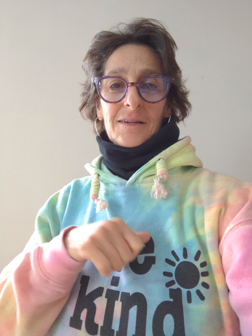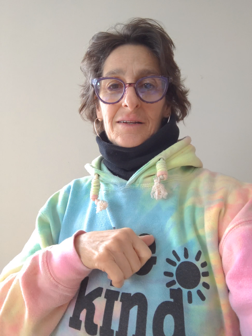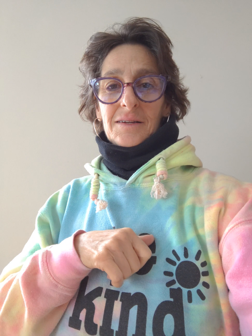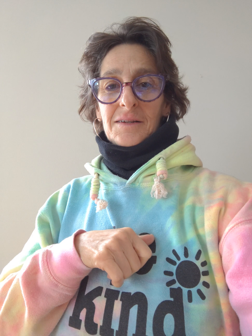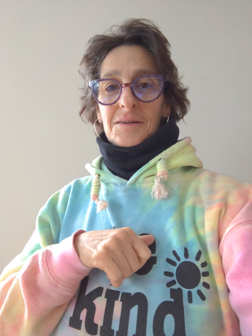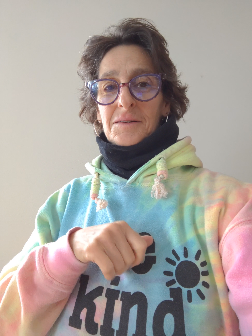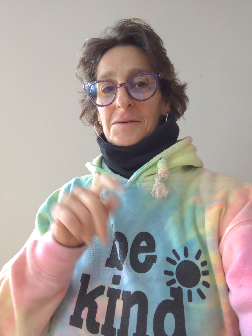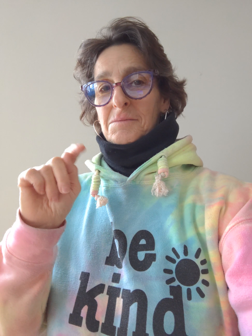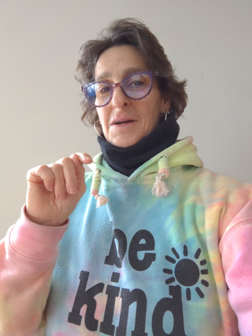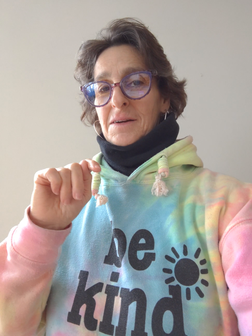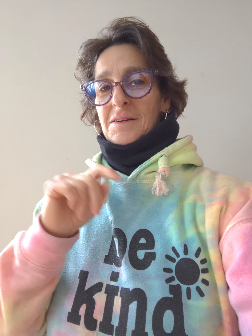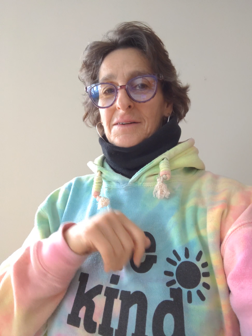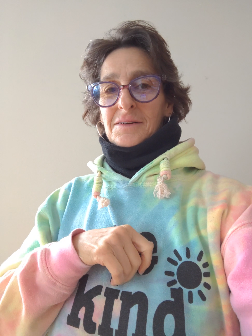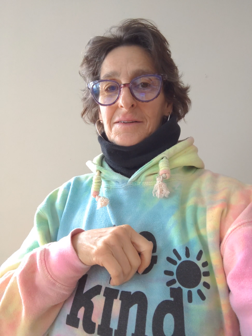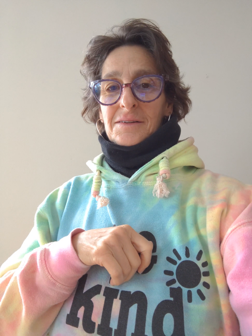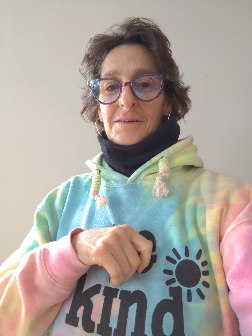potty